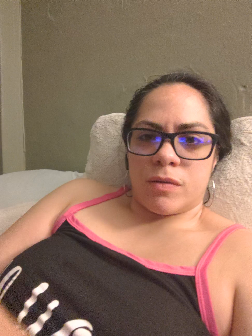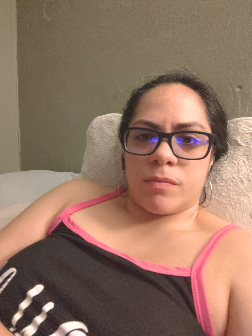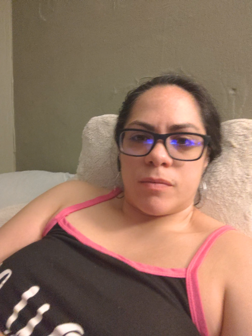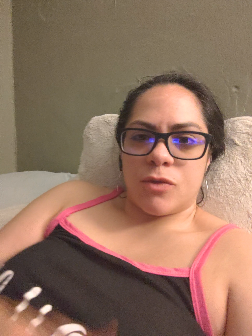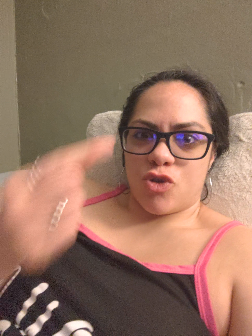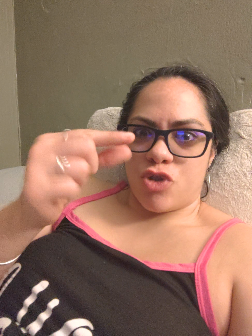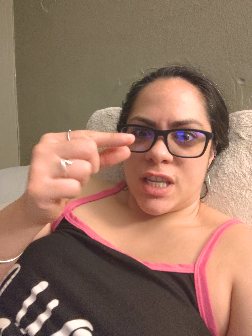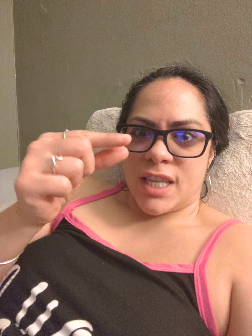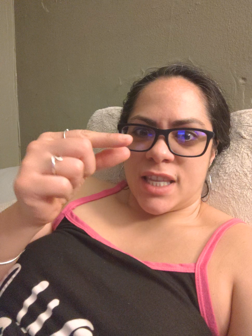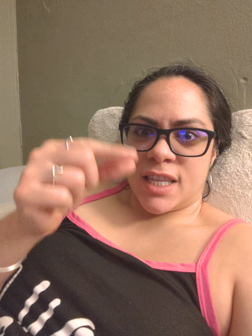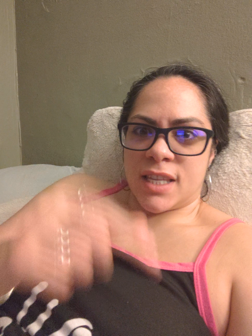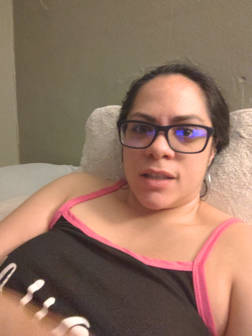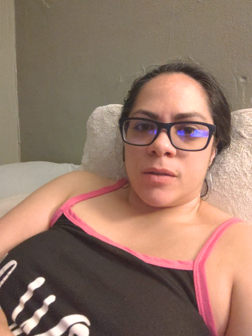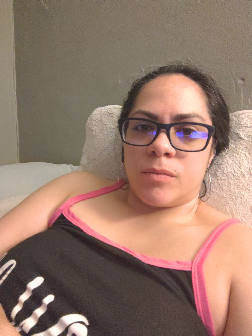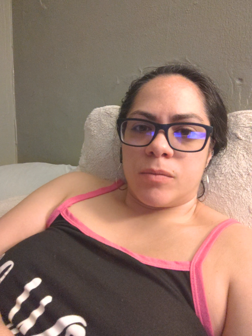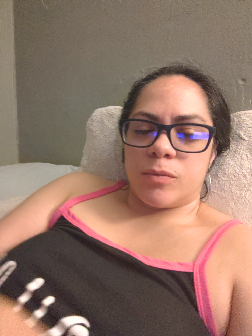green